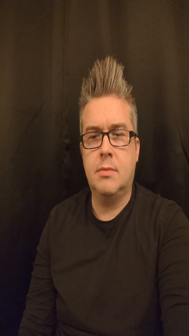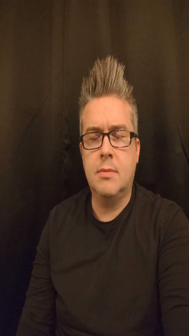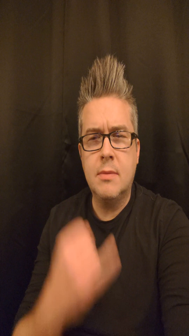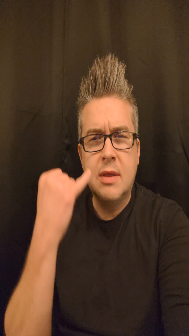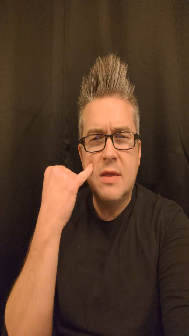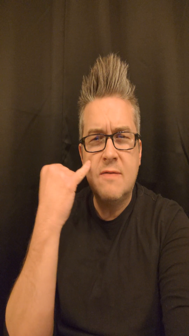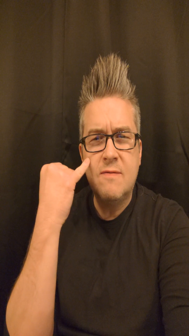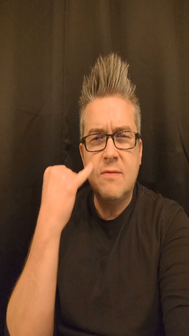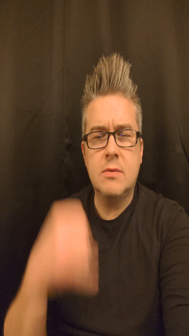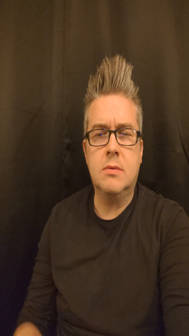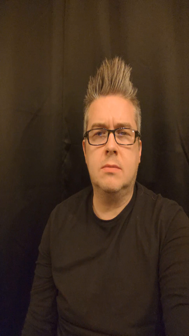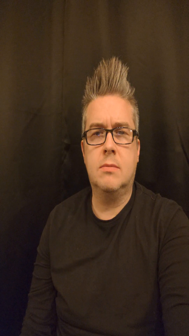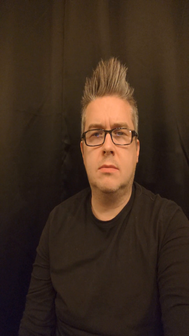if